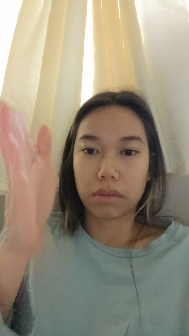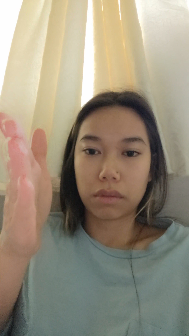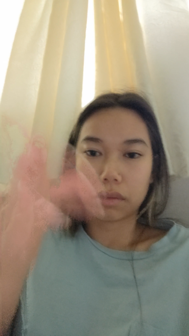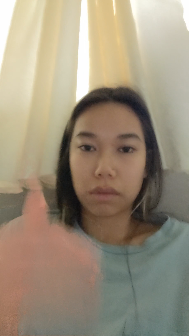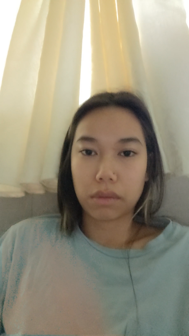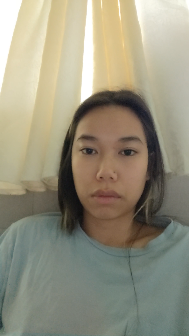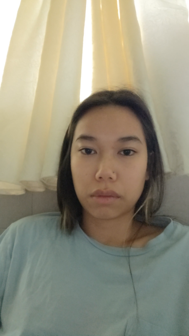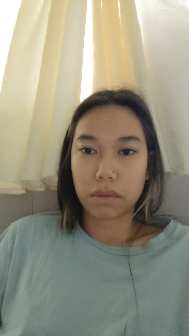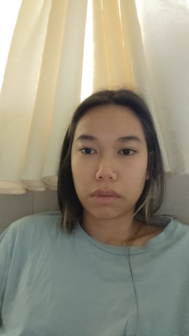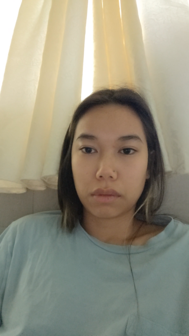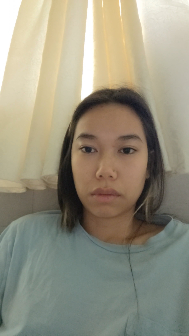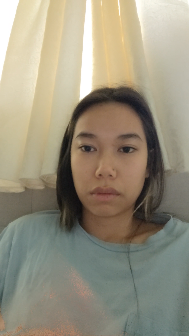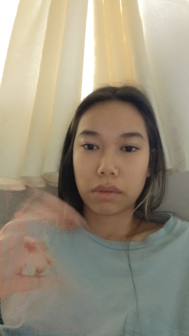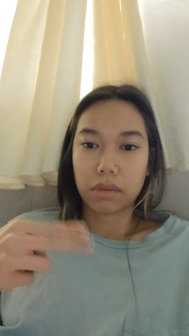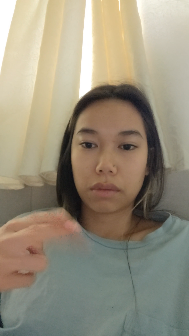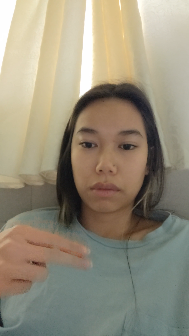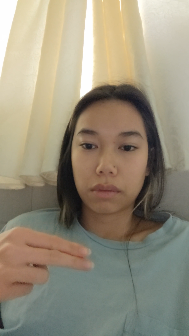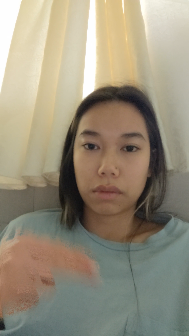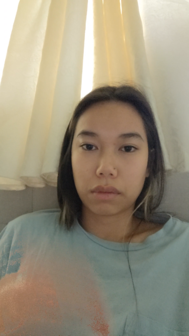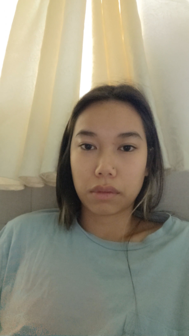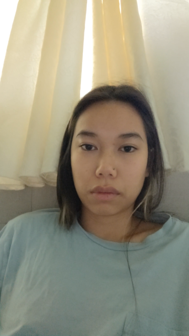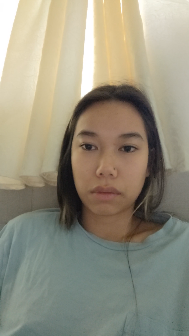belt